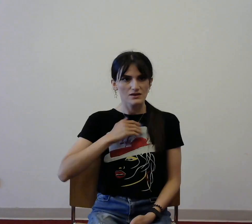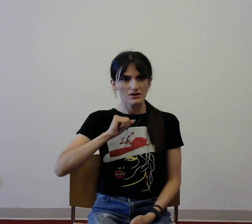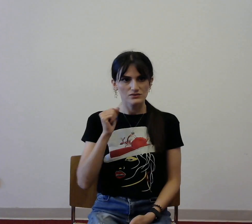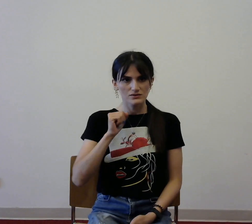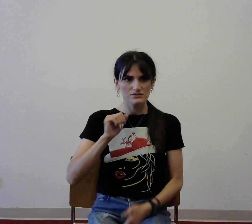dost